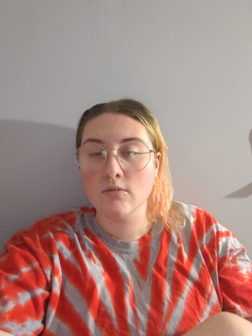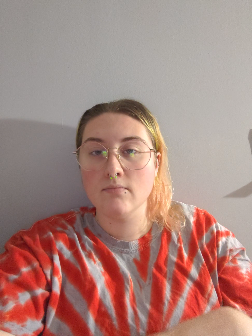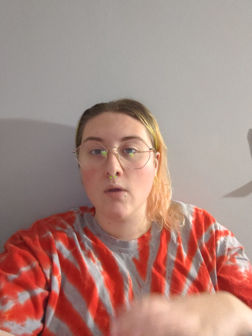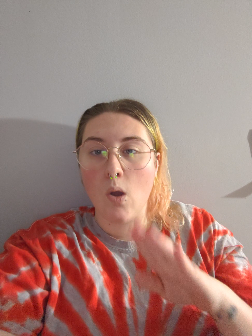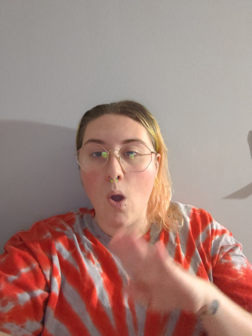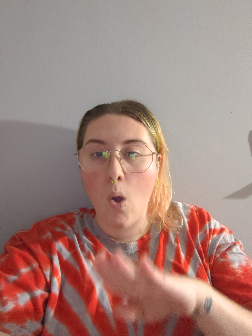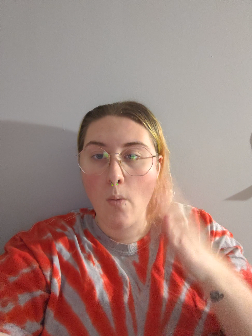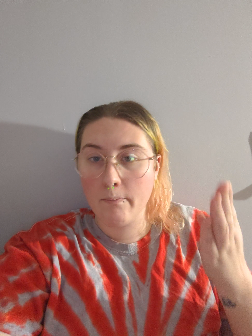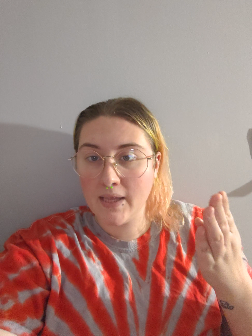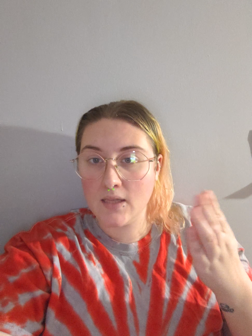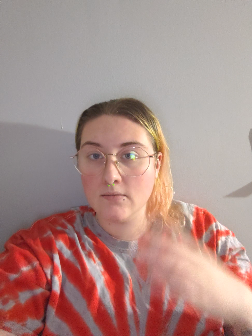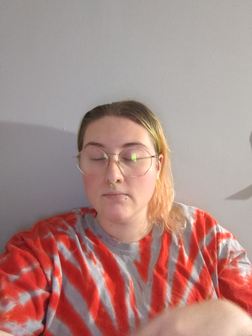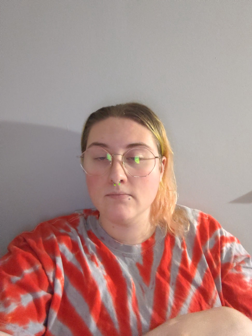open